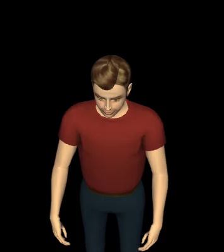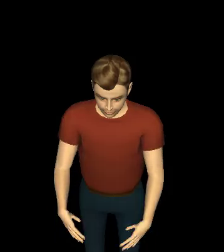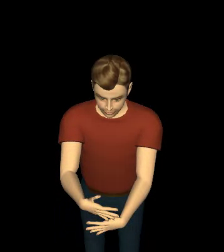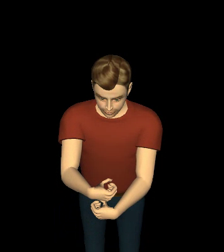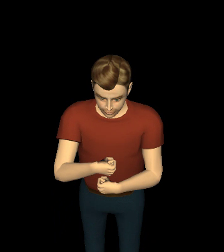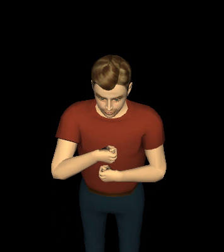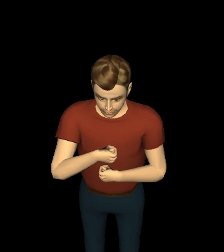يستقبل